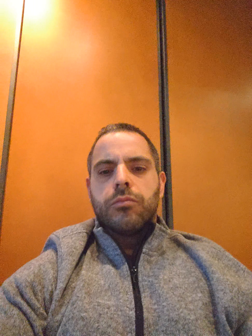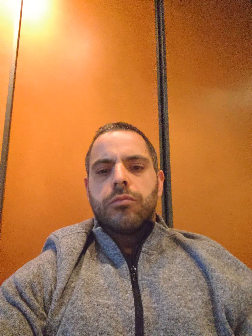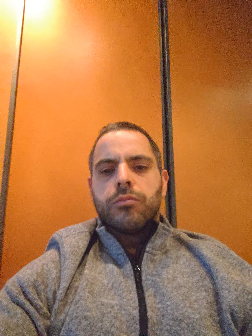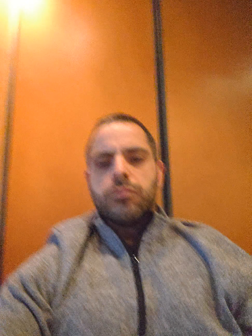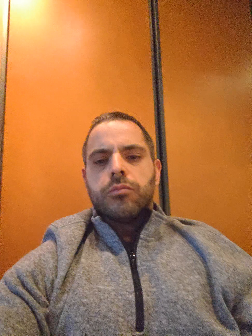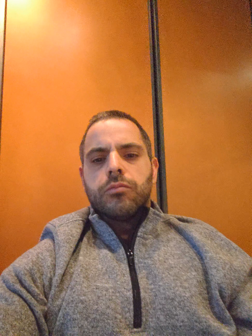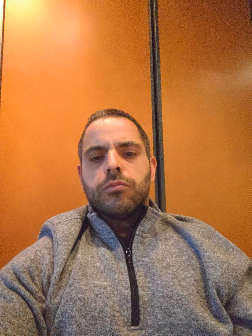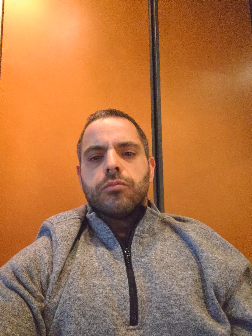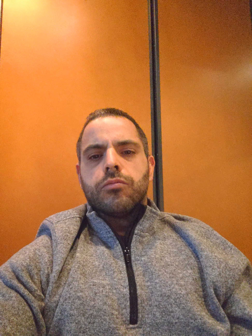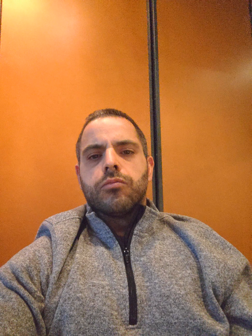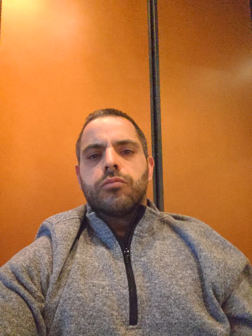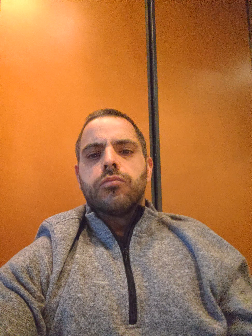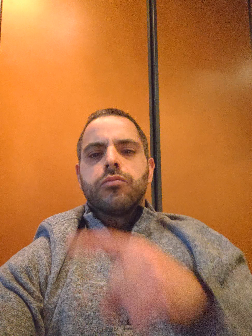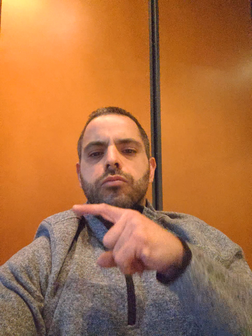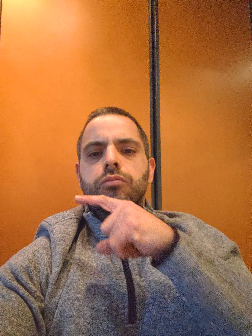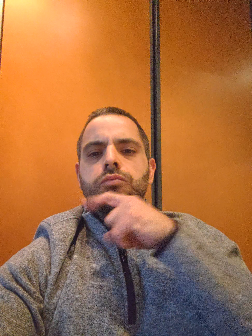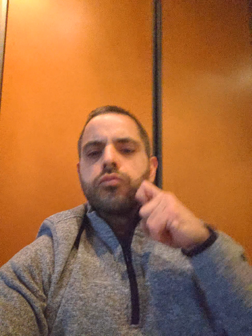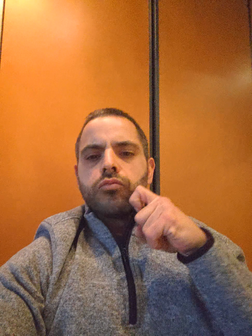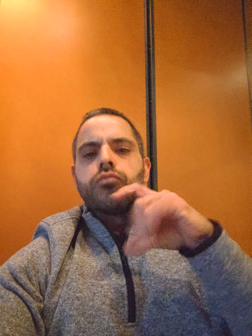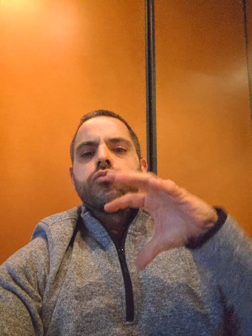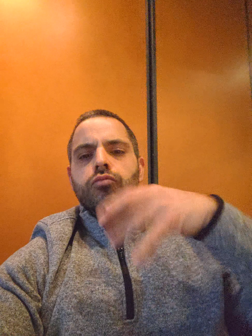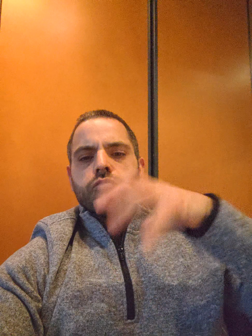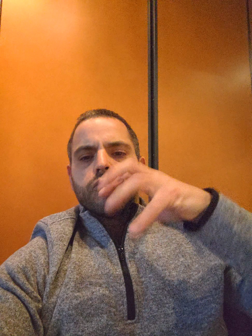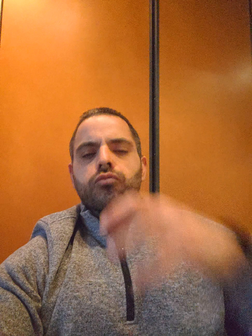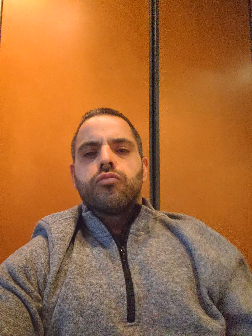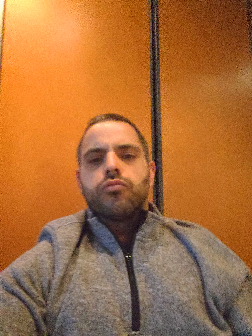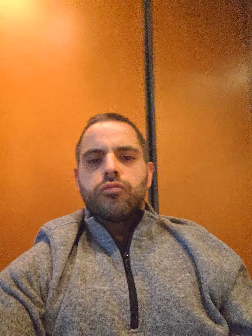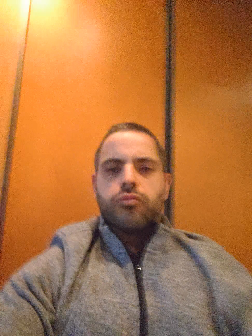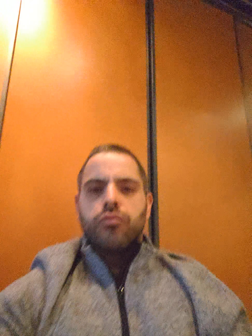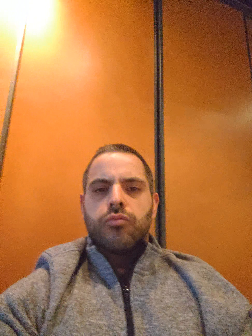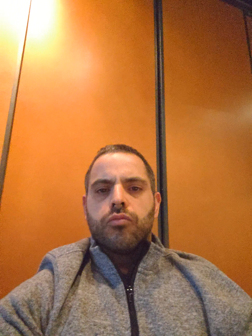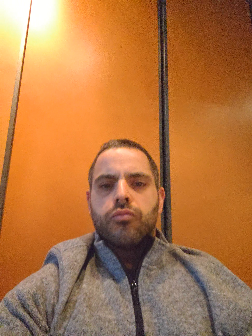dryer